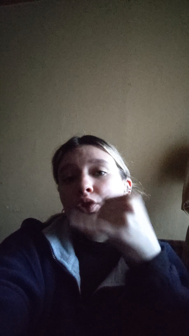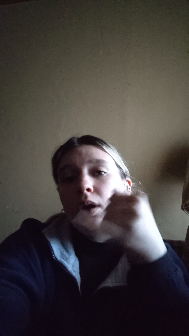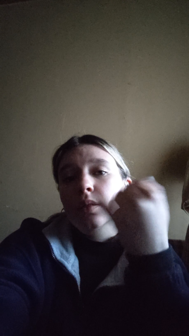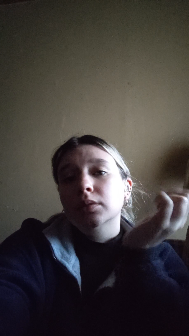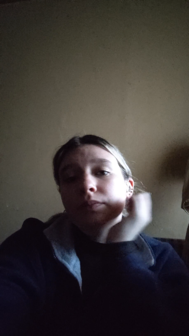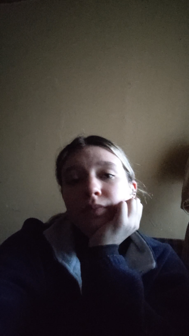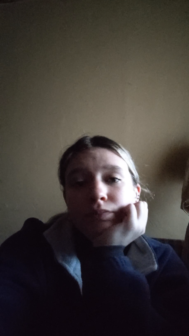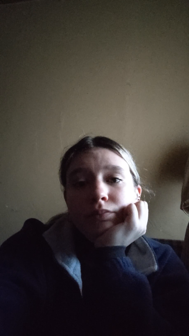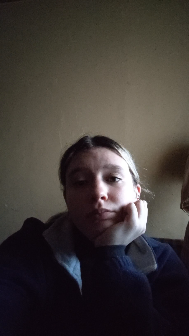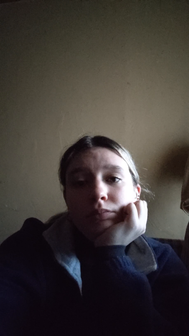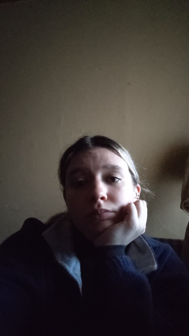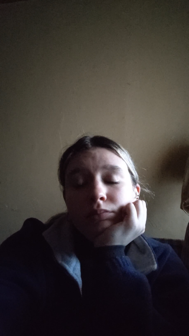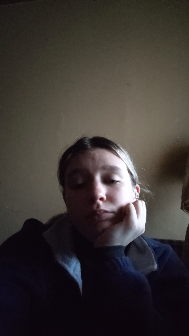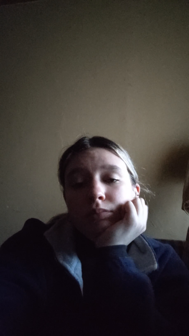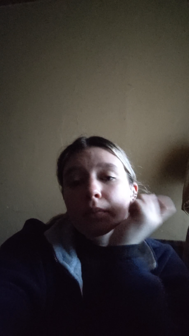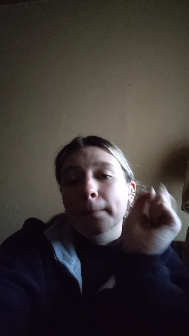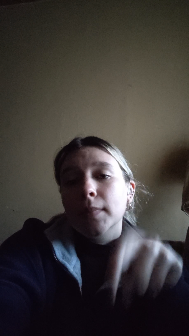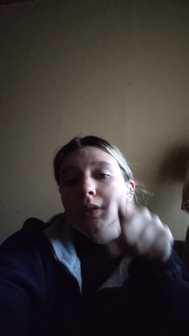must